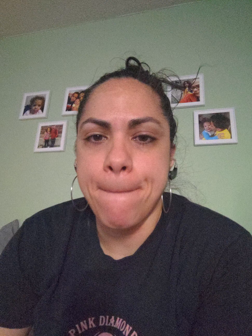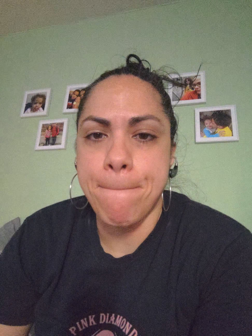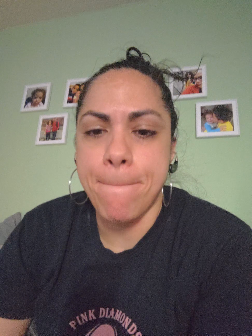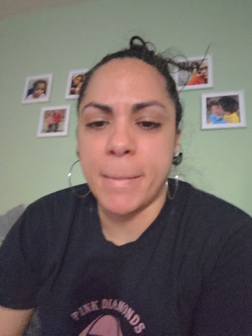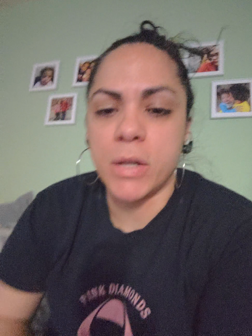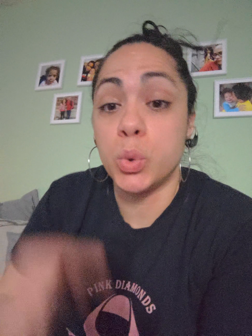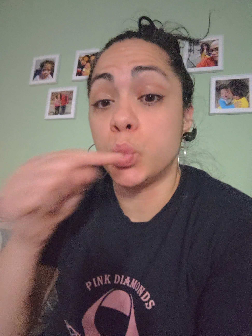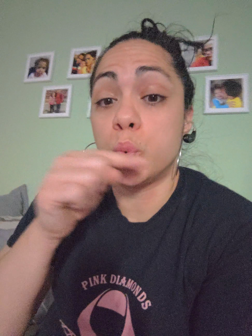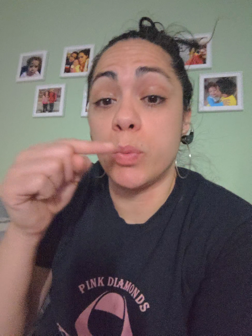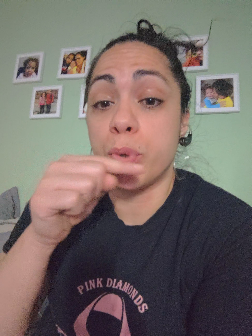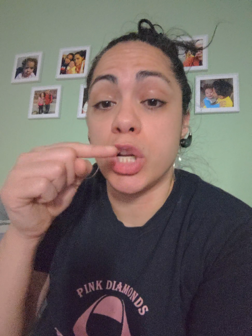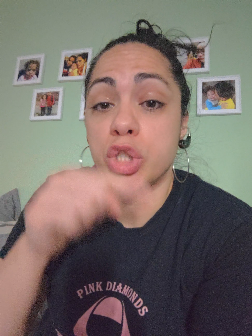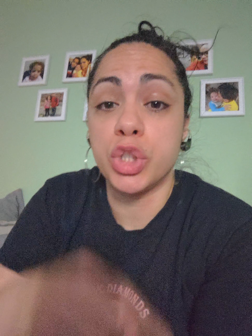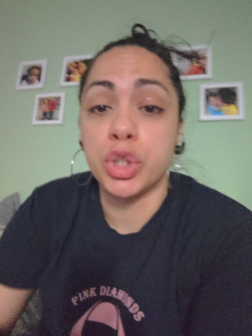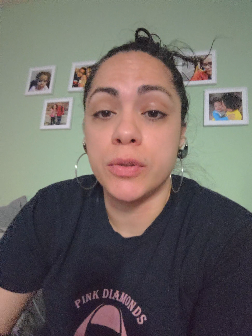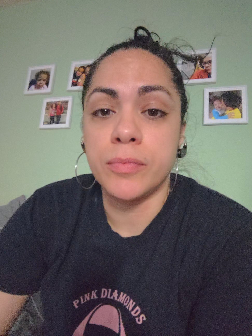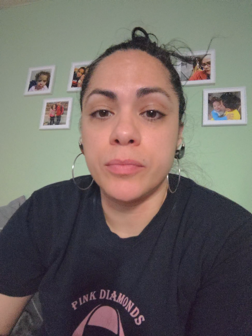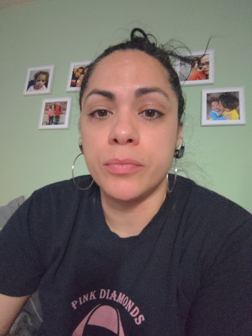toothbrush